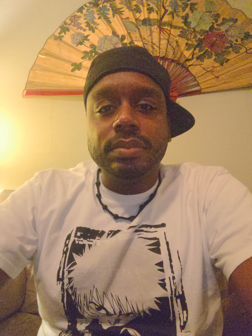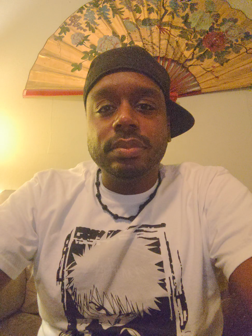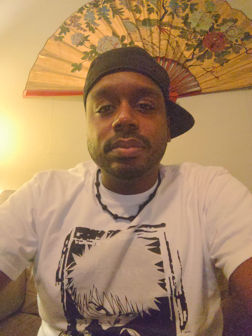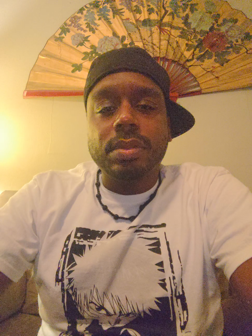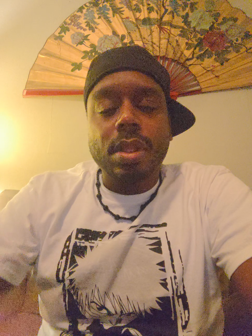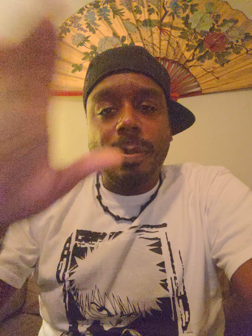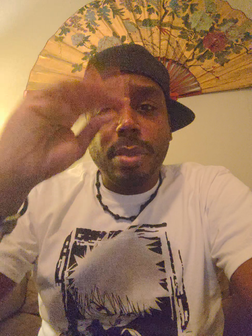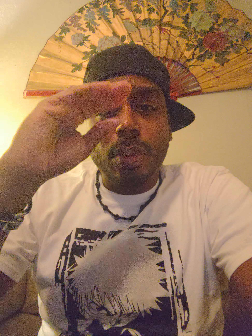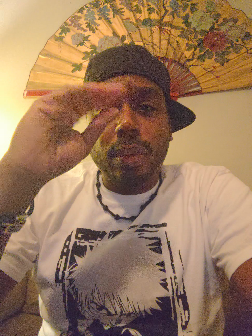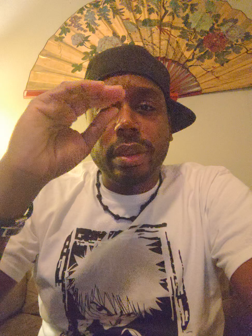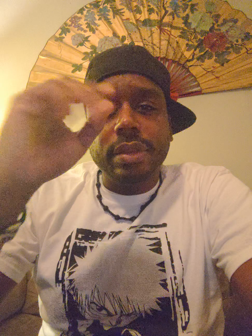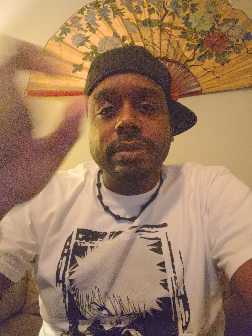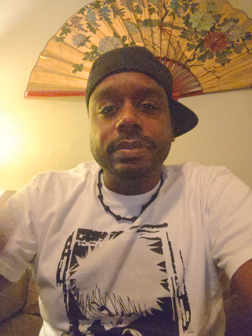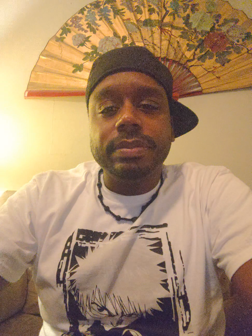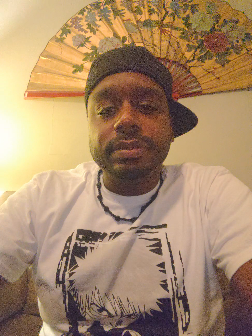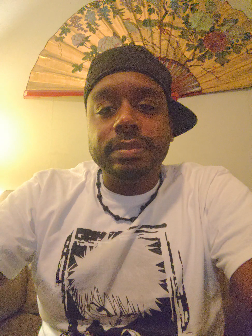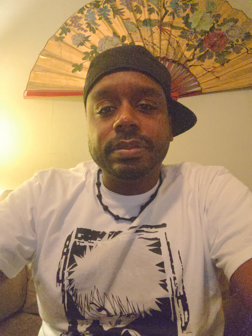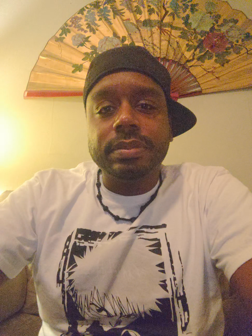boy